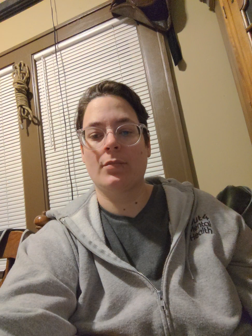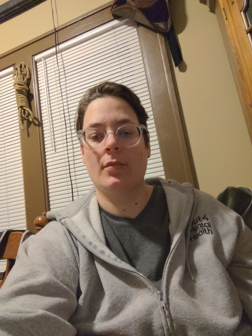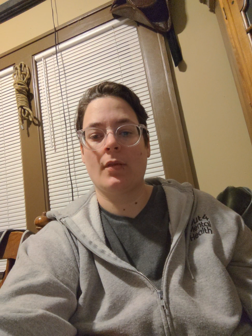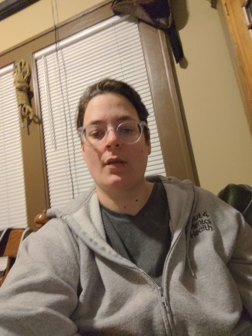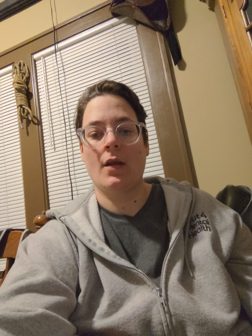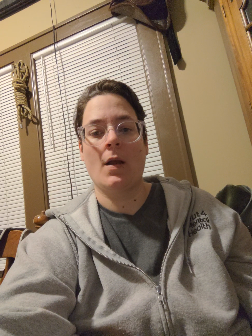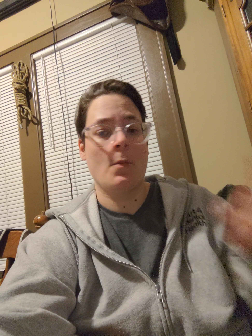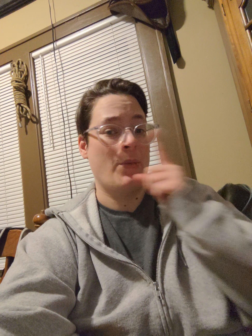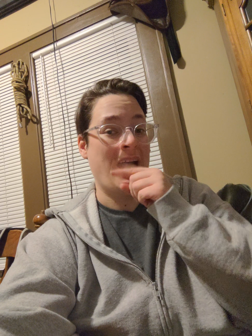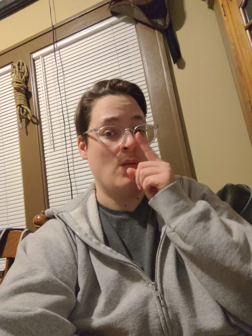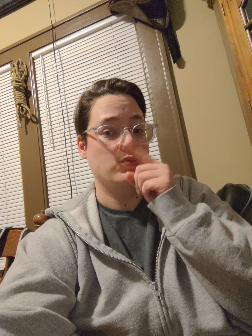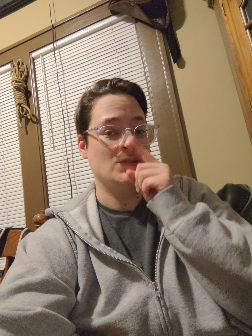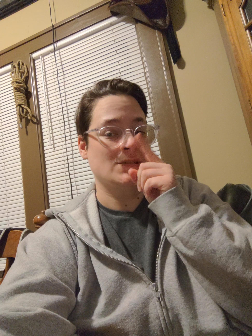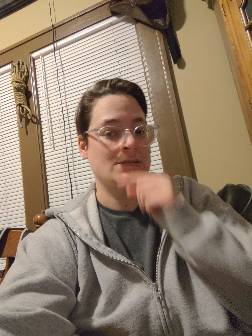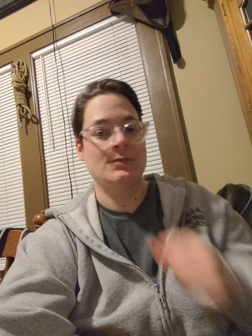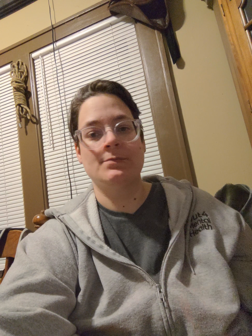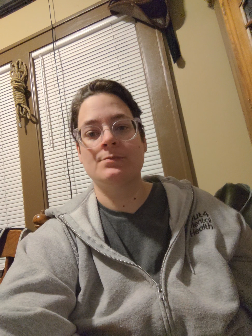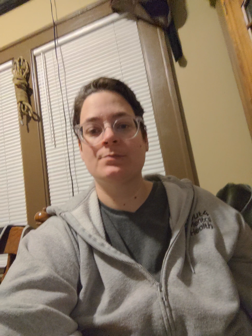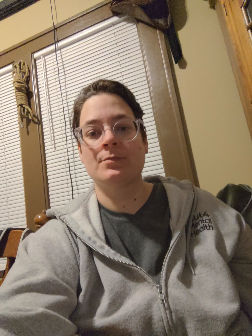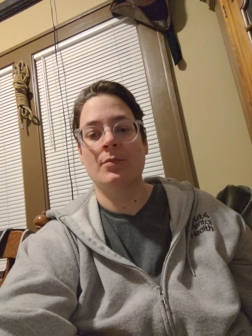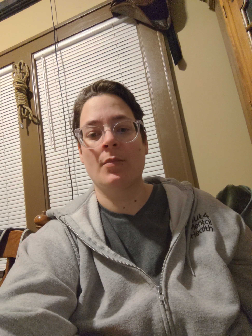mouse